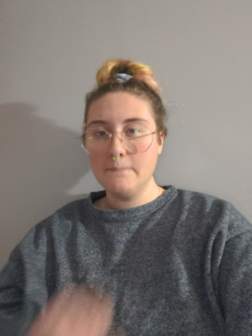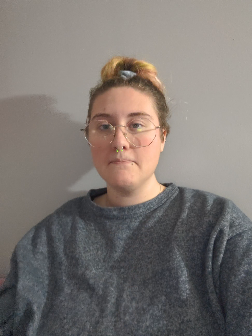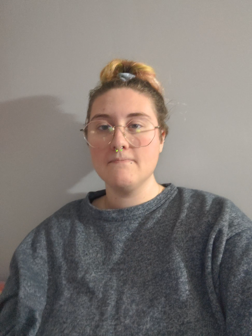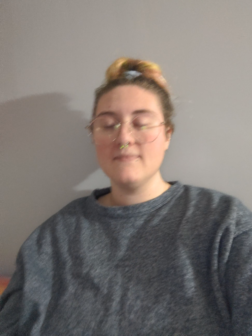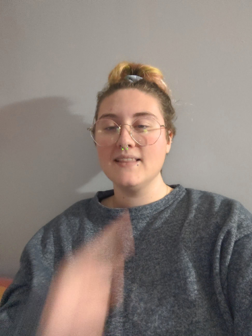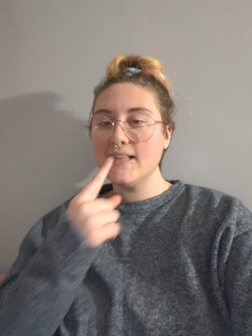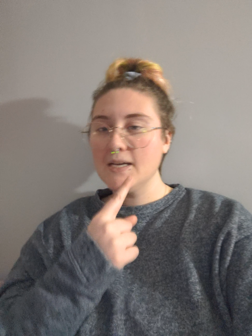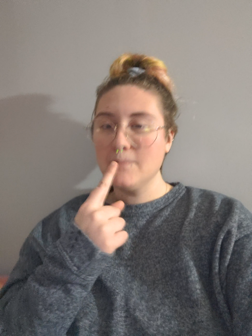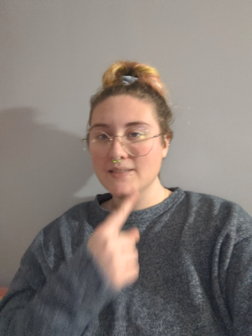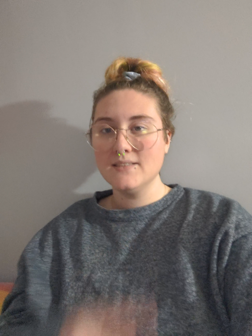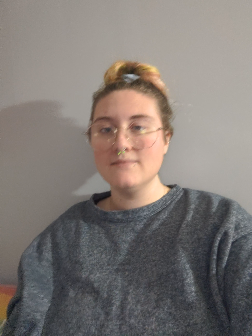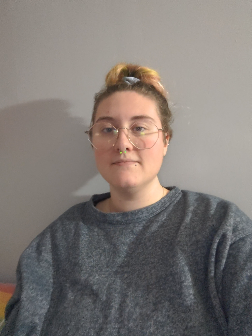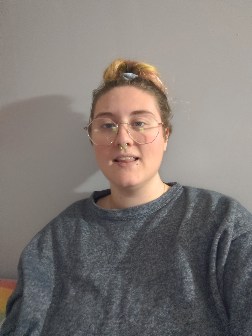lips